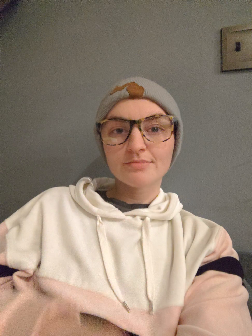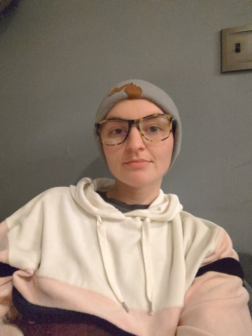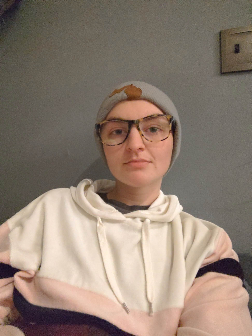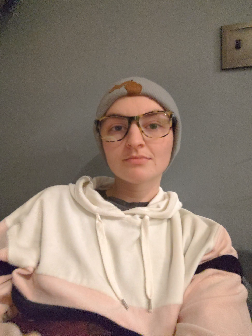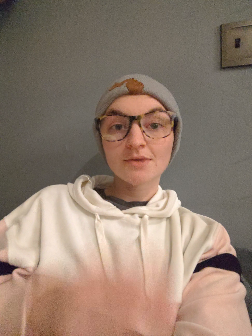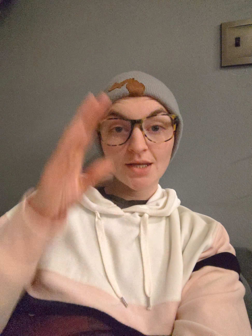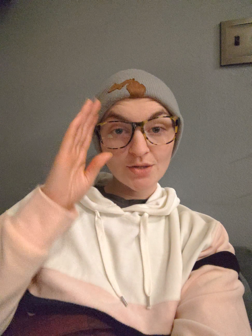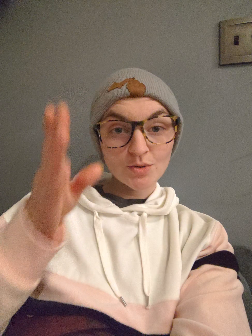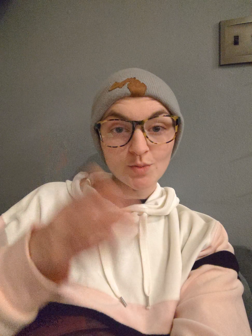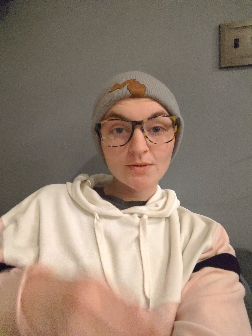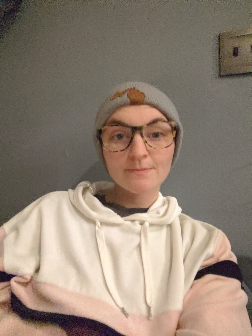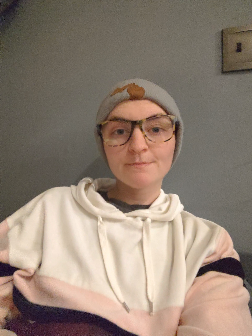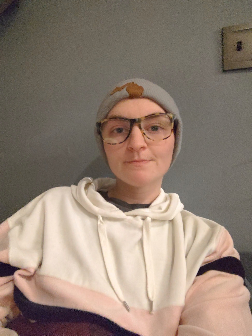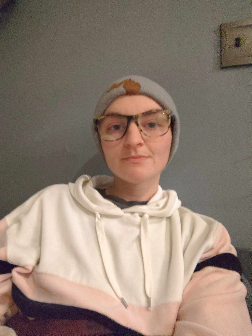hello